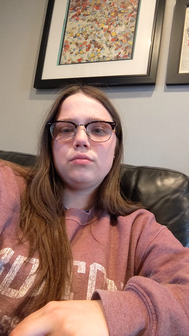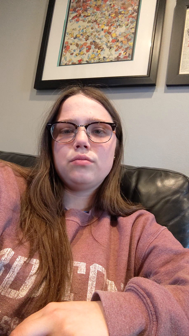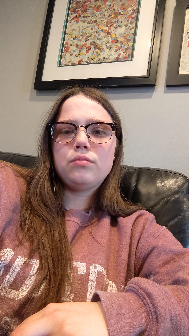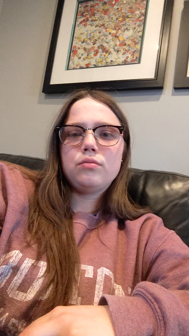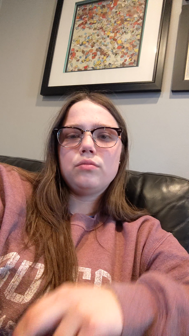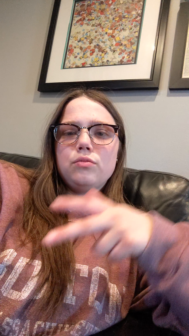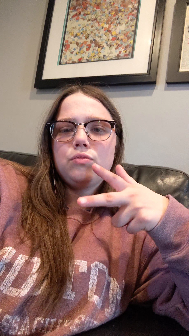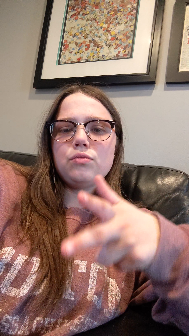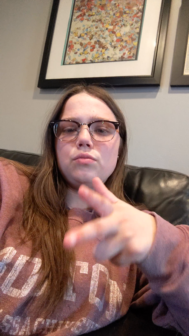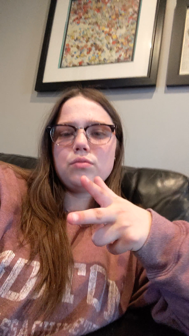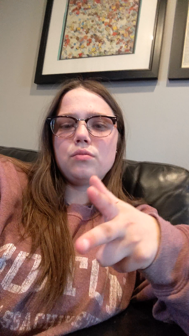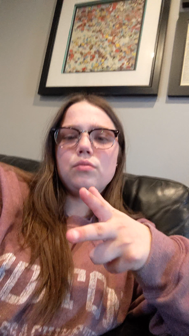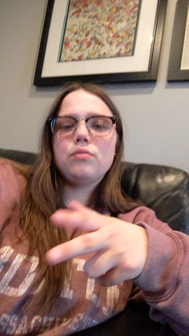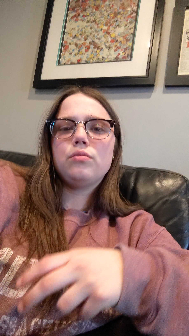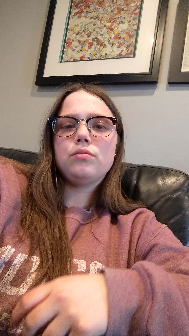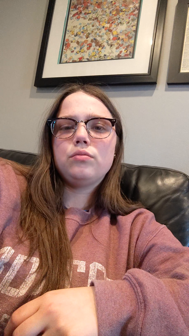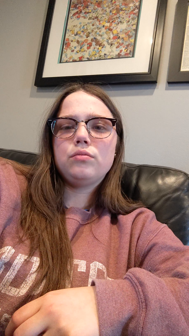garage